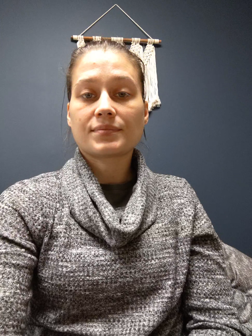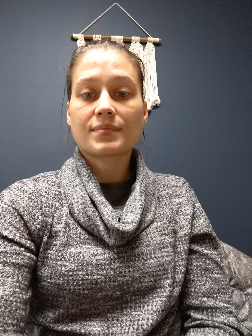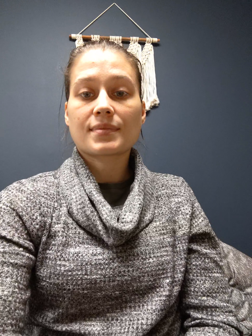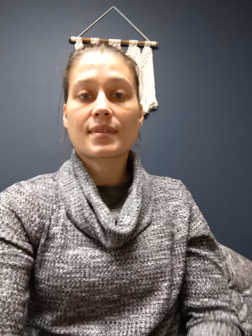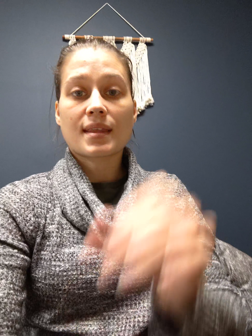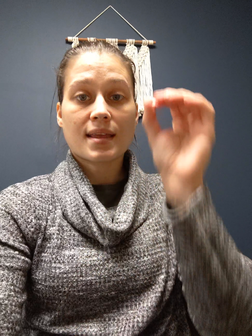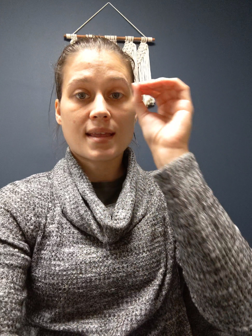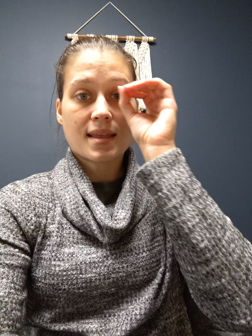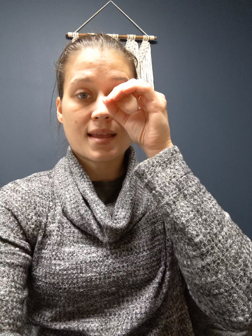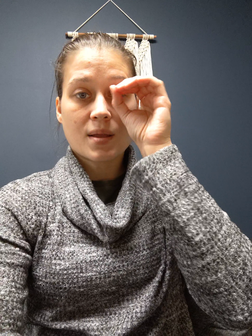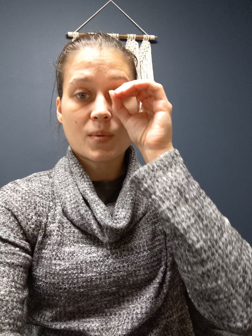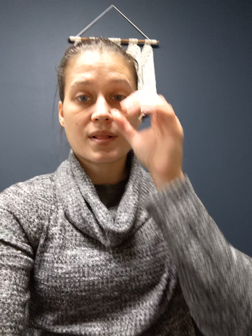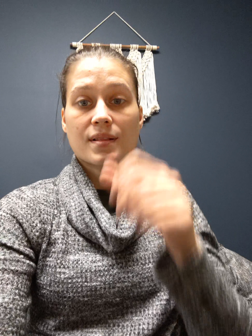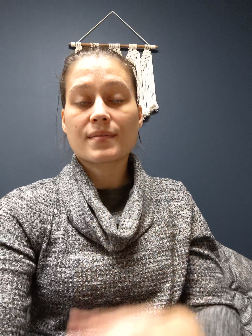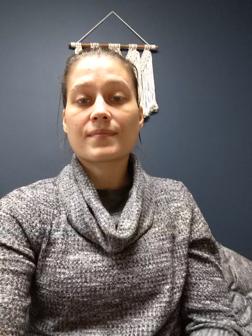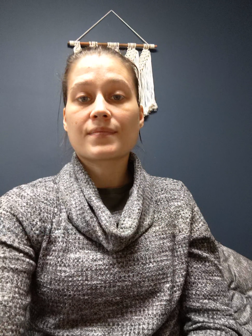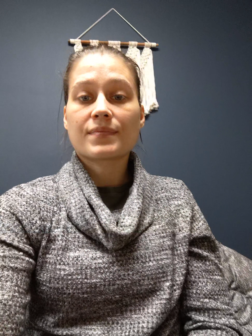owl